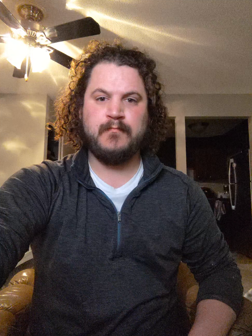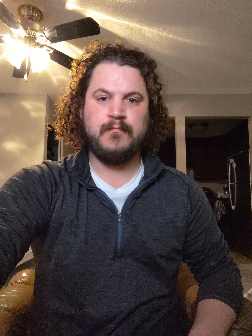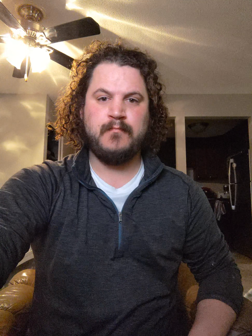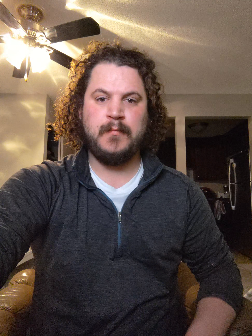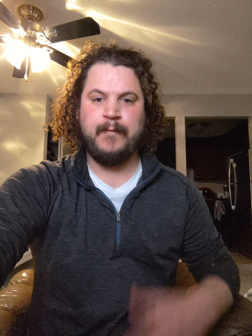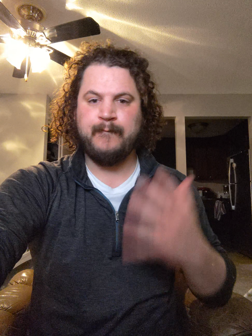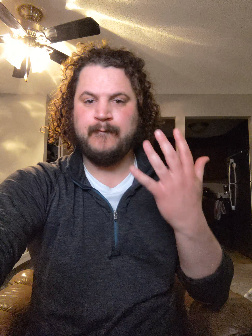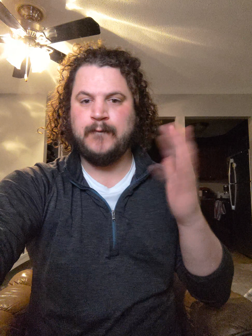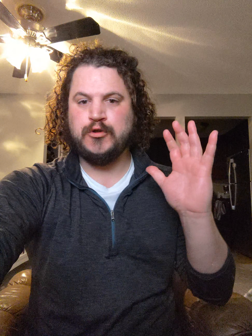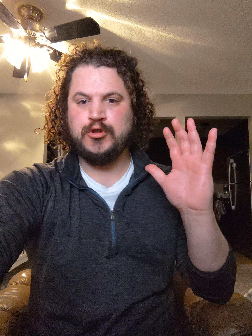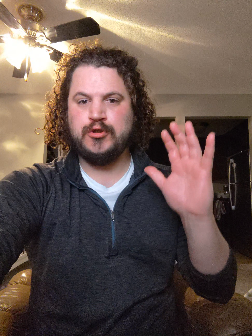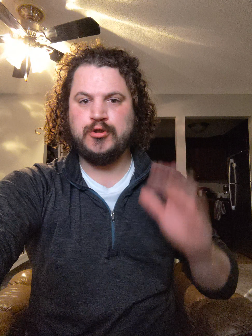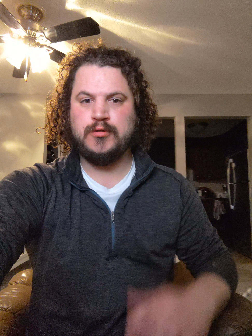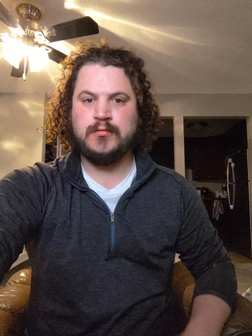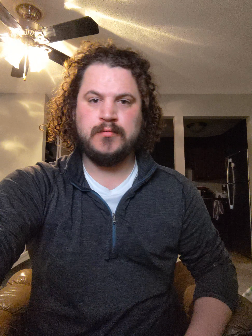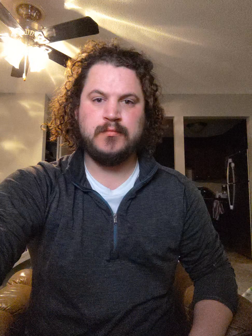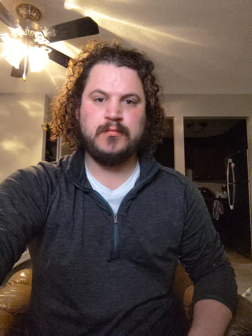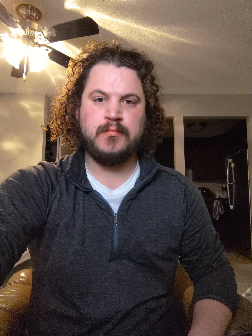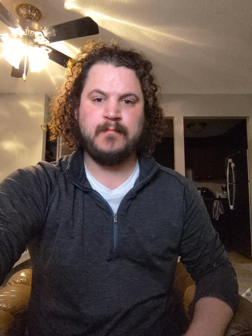finish